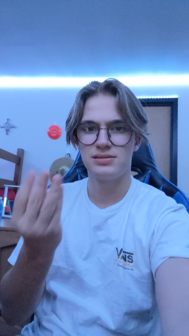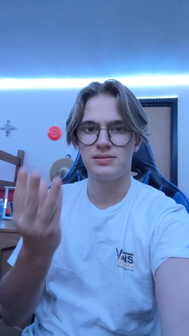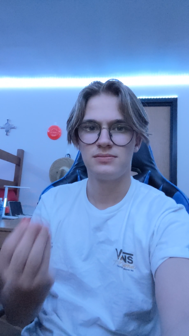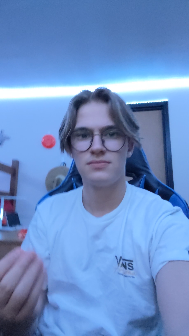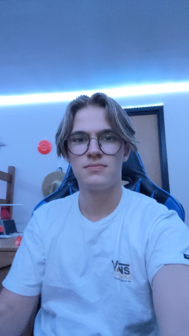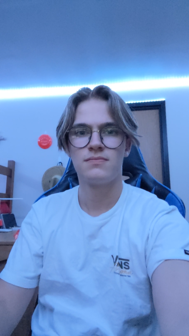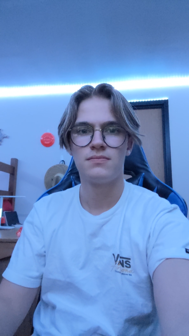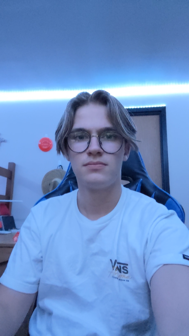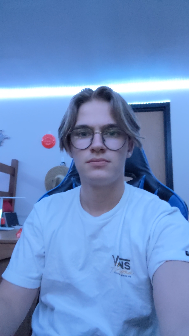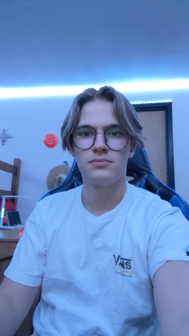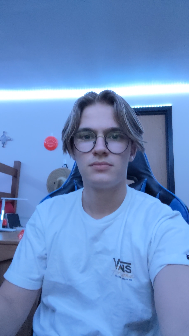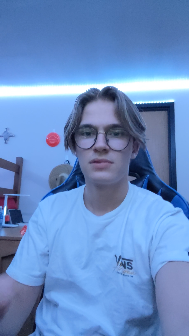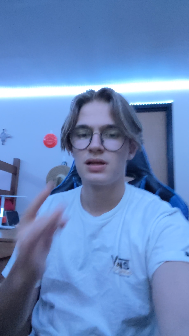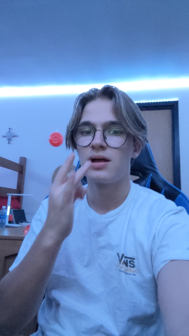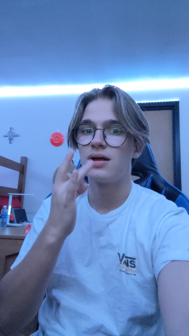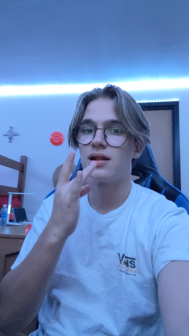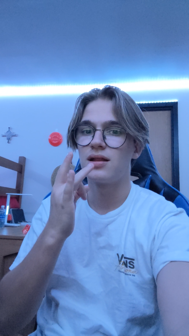light bulb